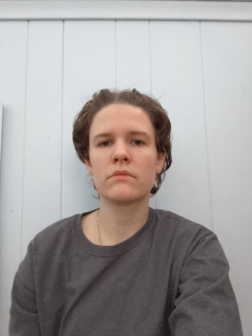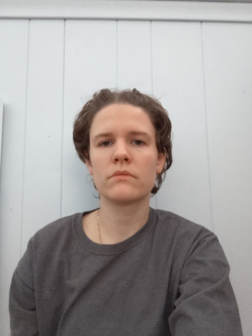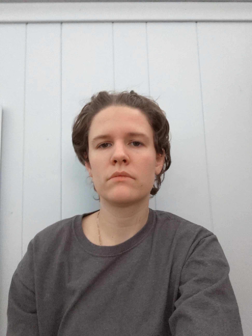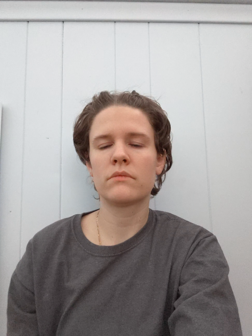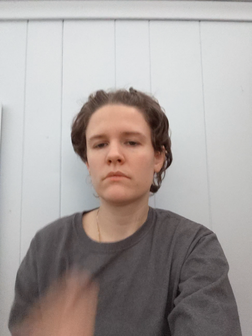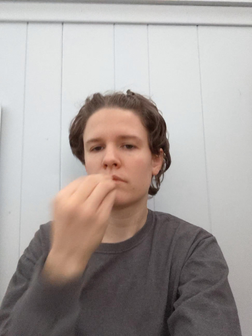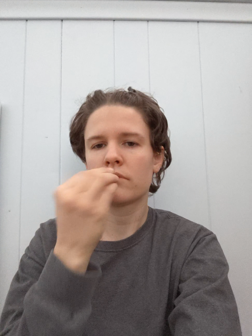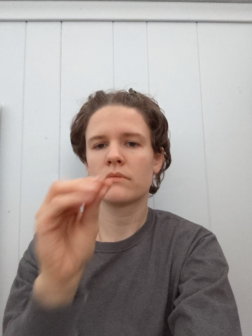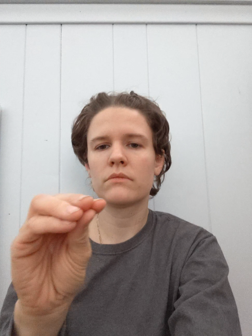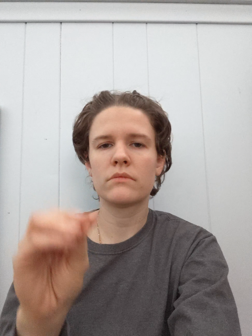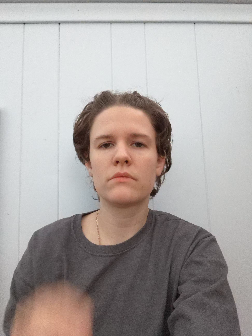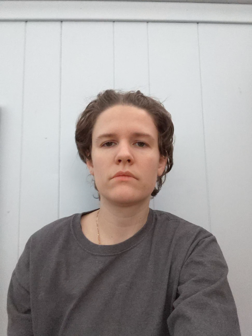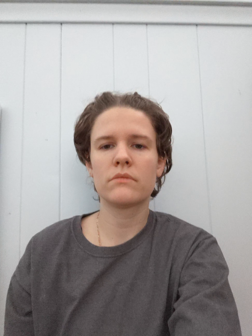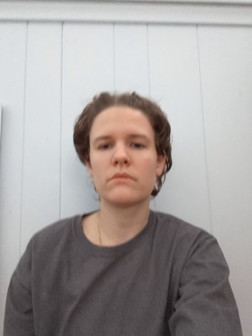kiss